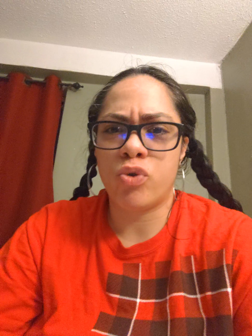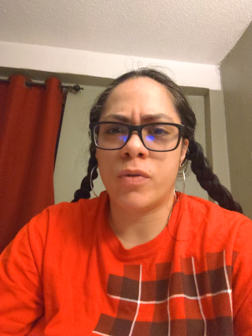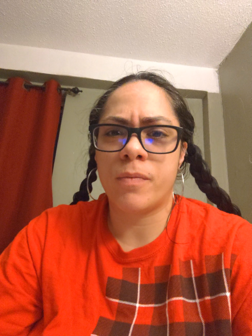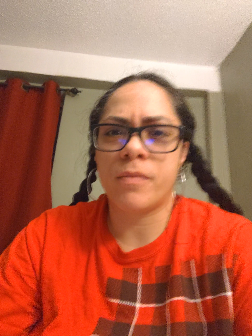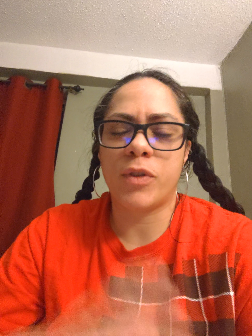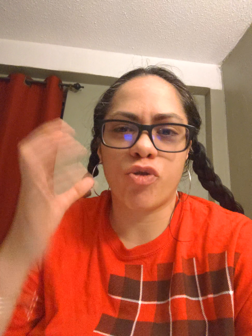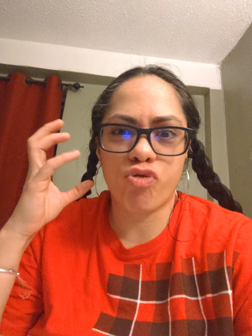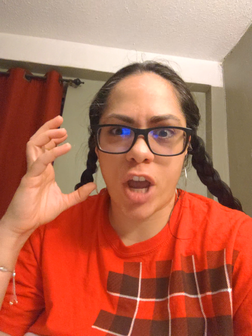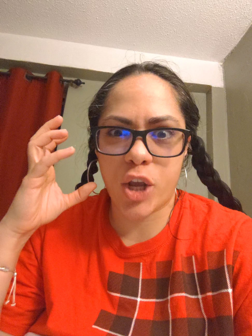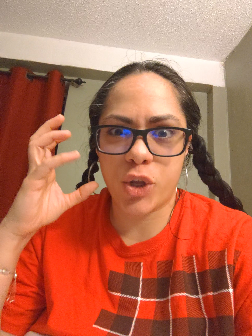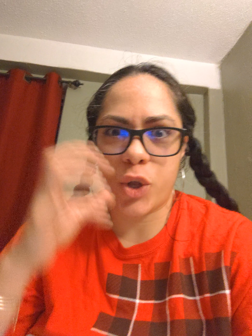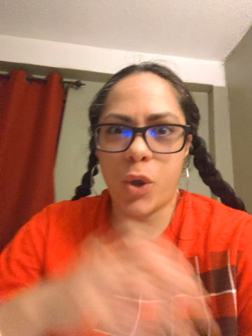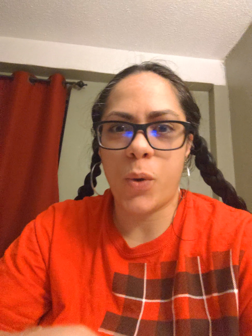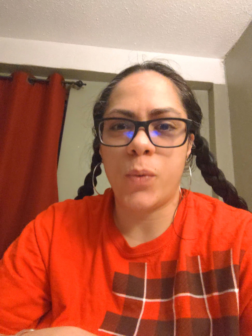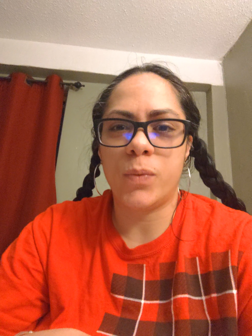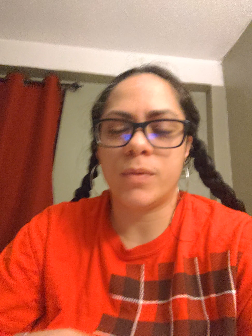radio